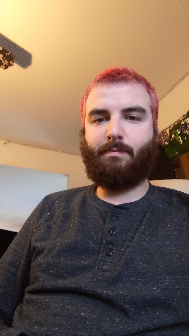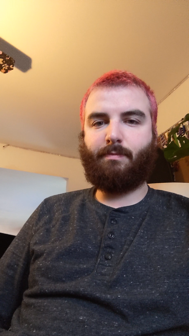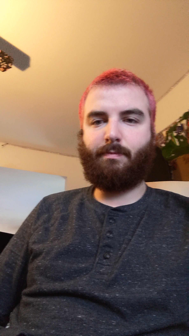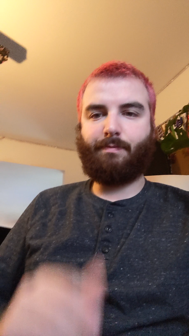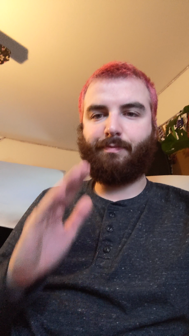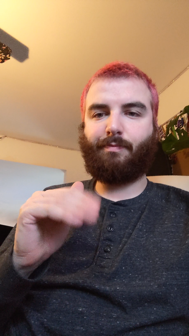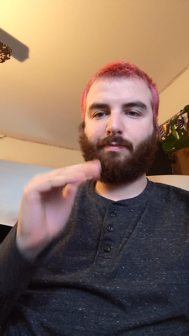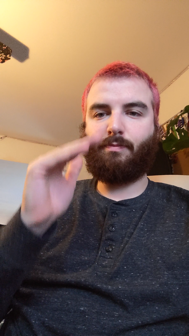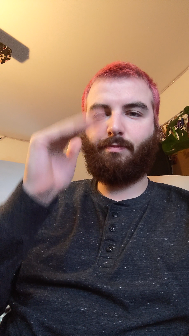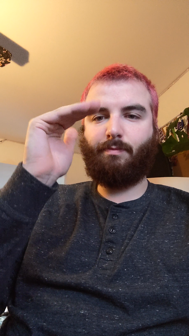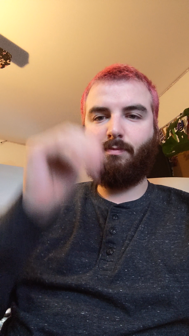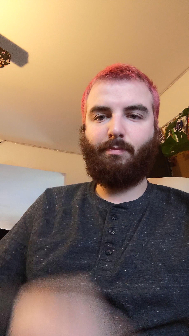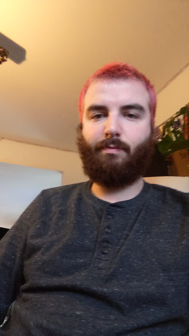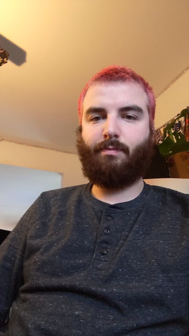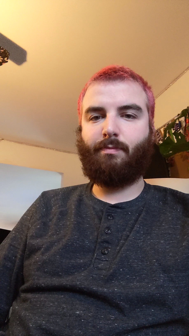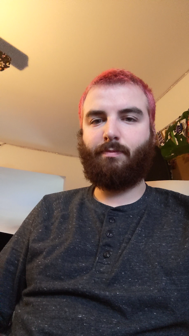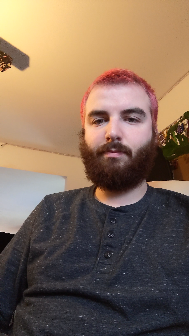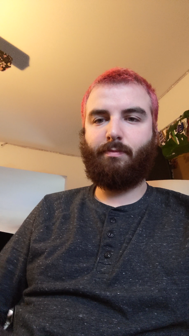build